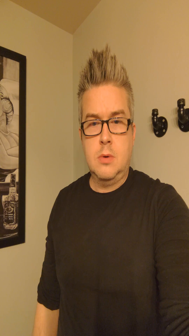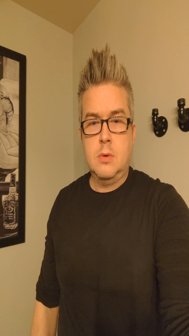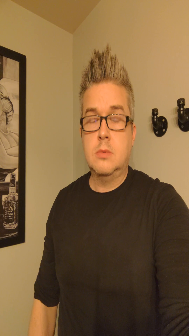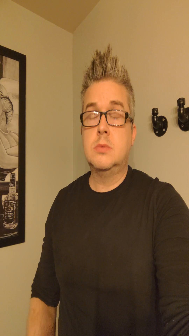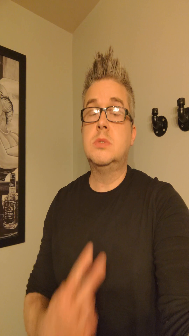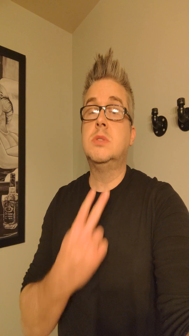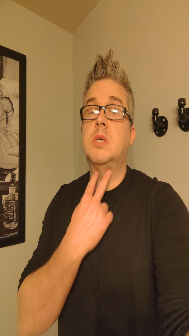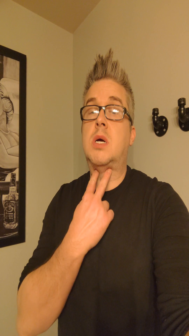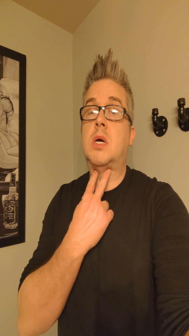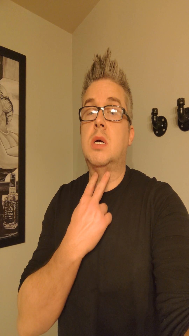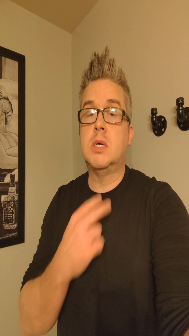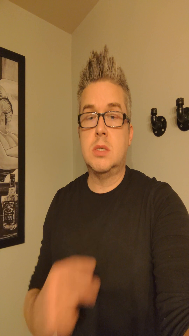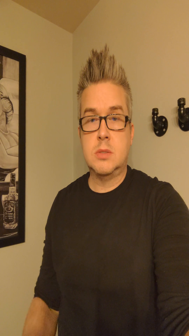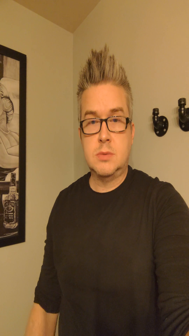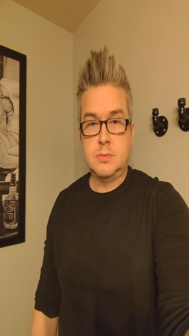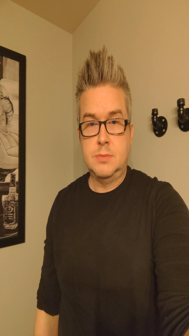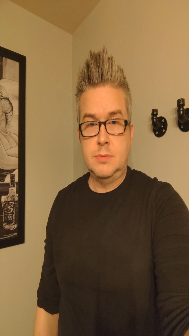stuck